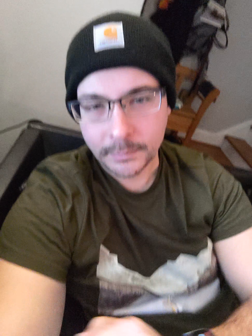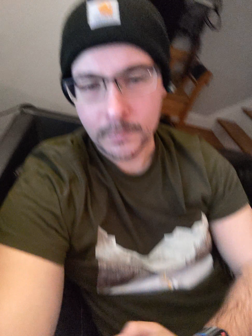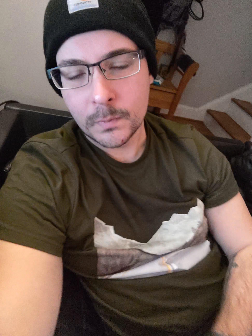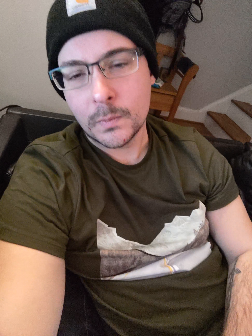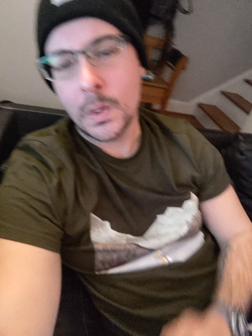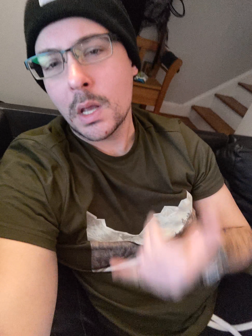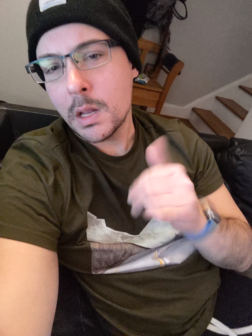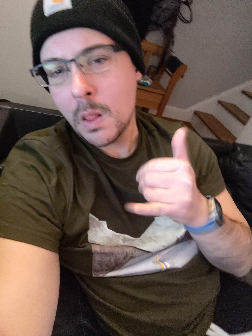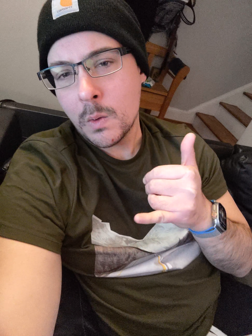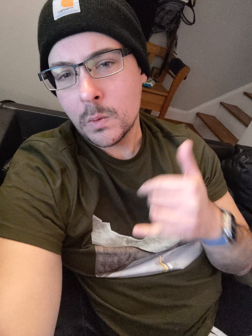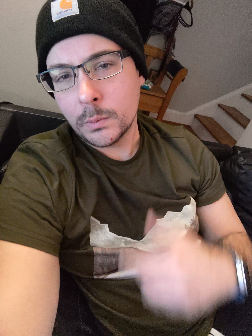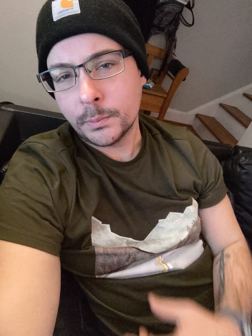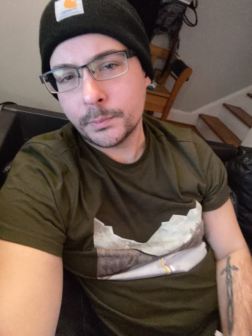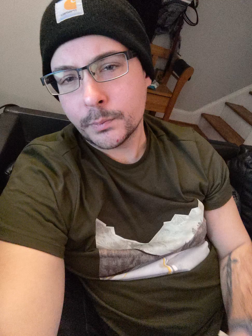yellow